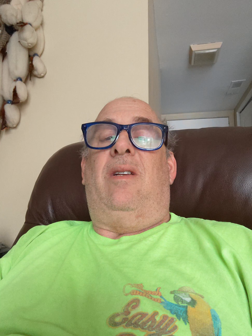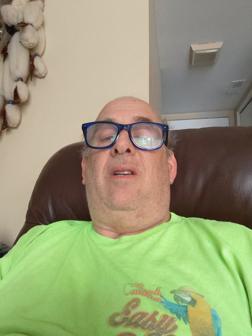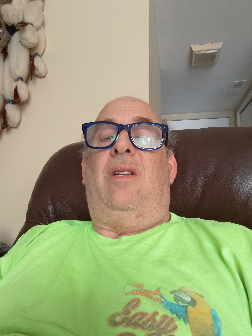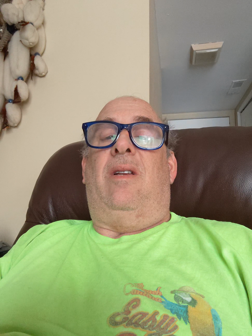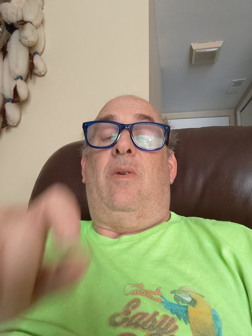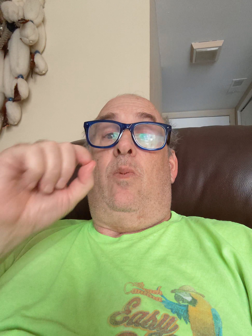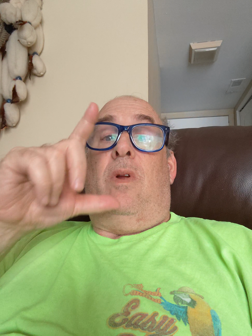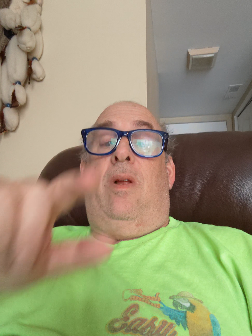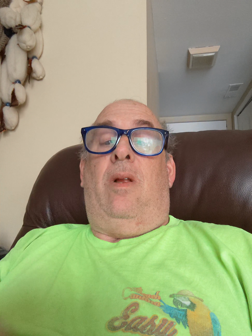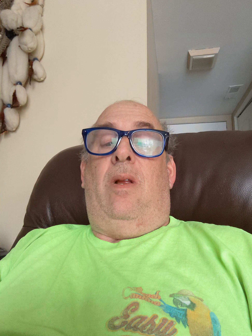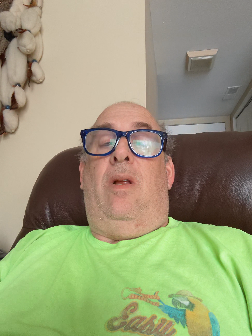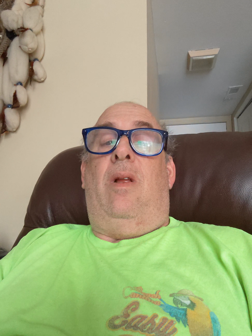awake